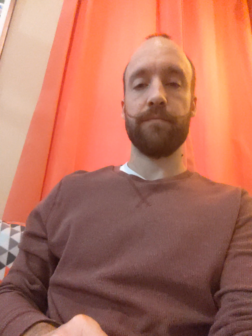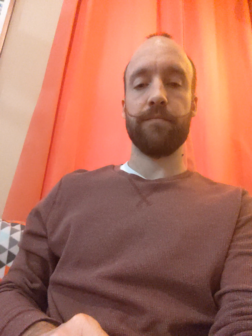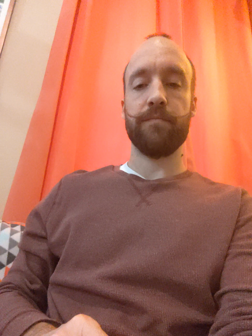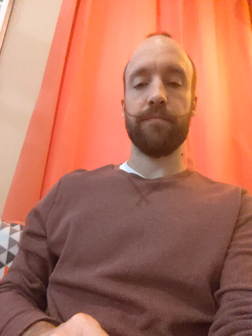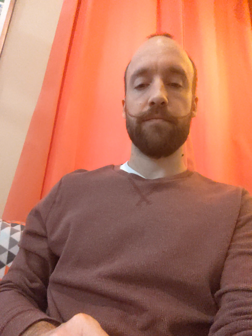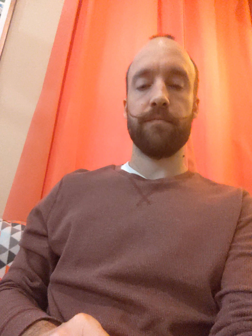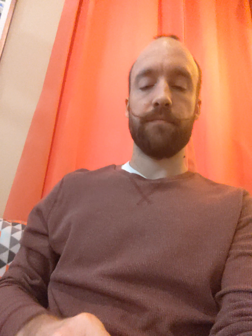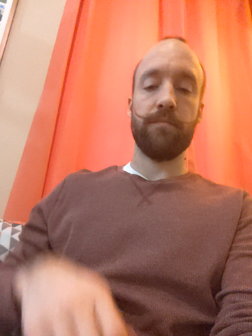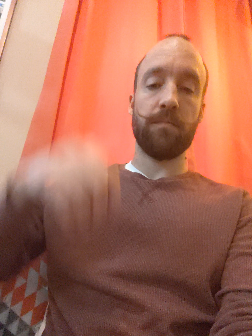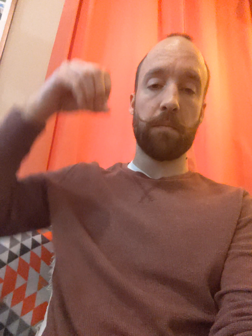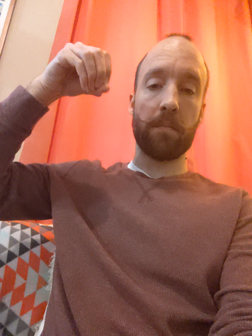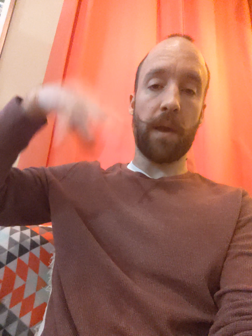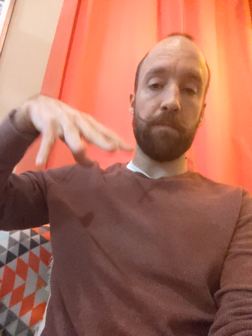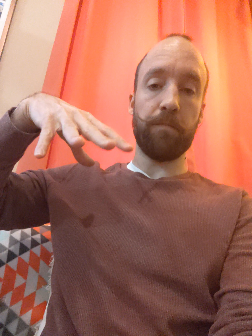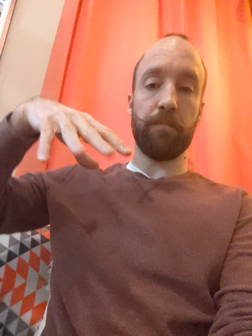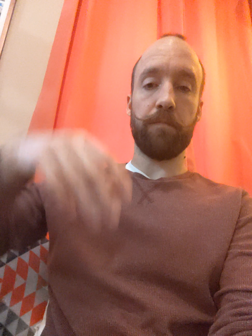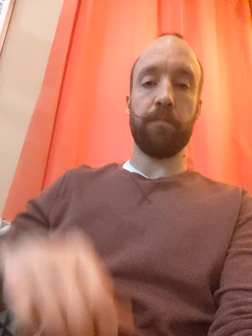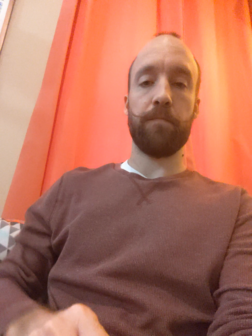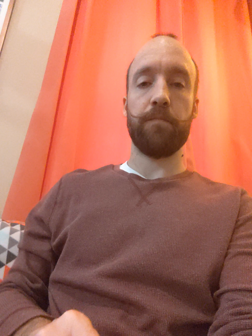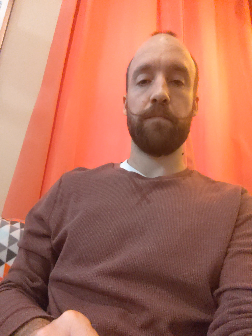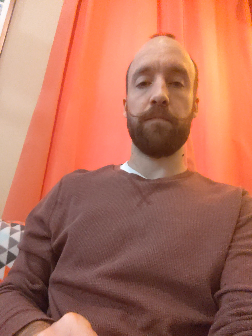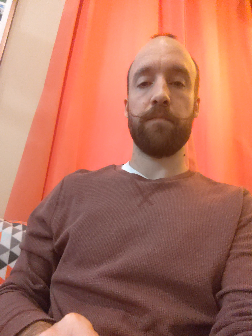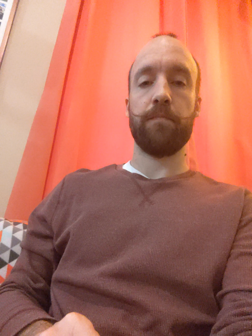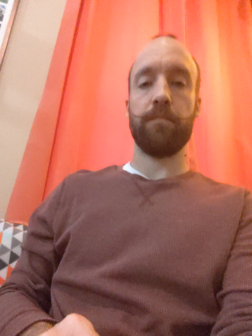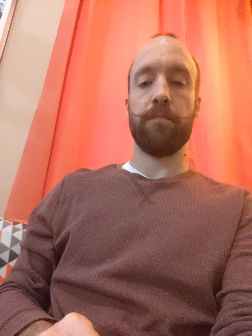drop